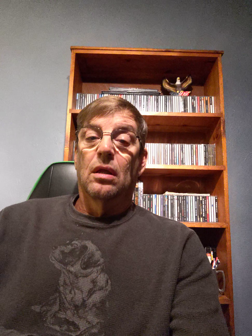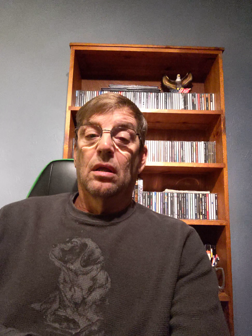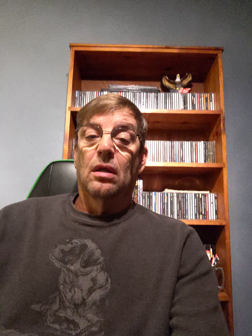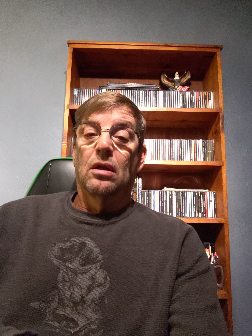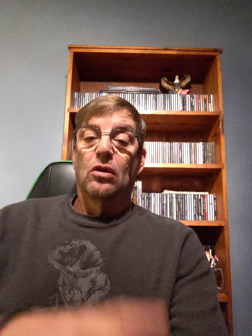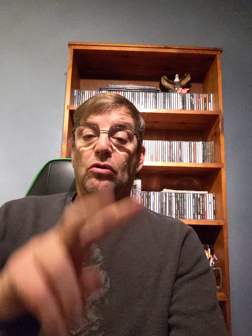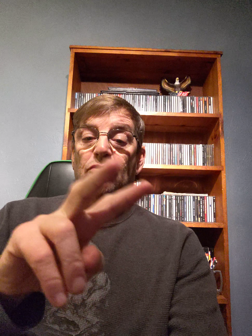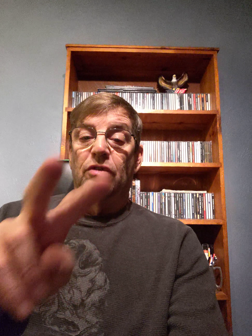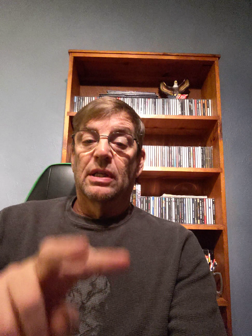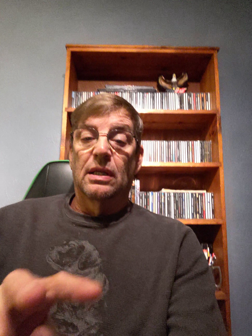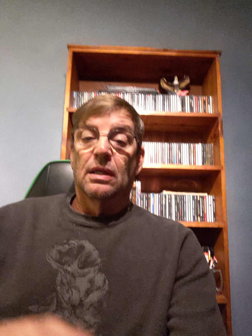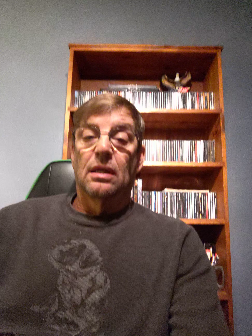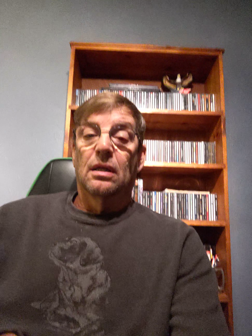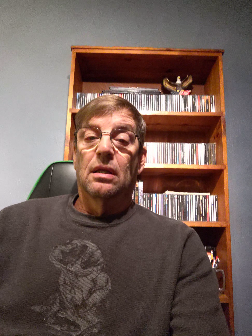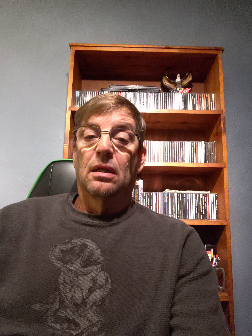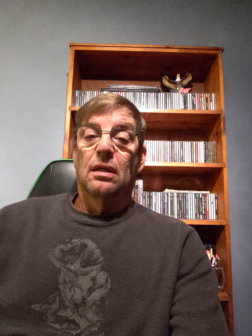read